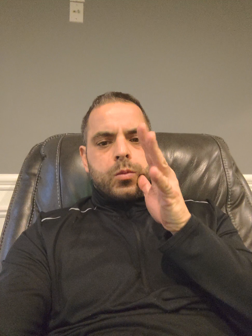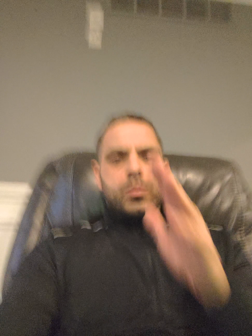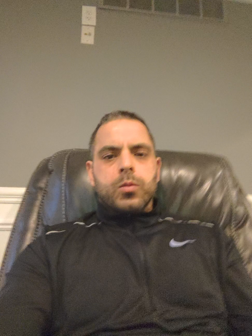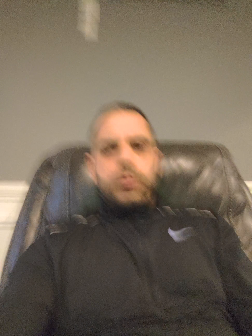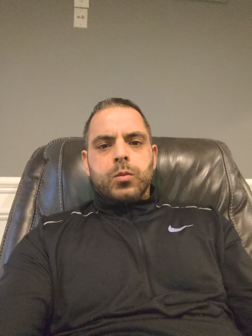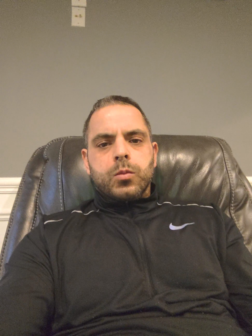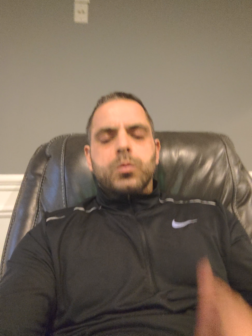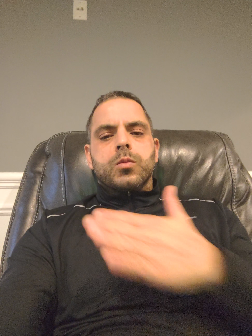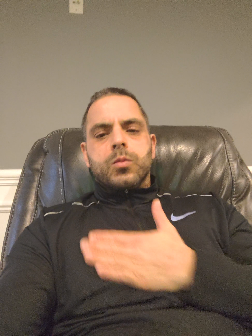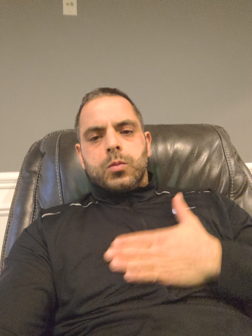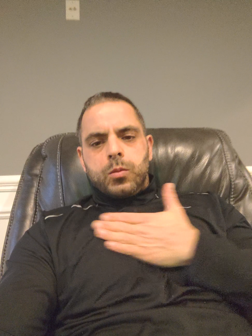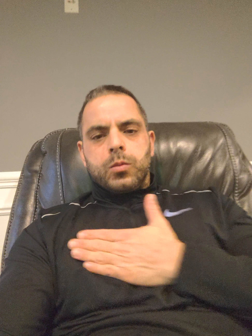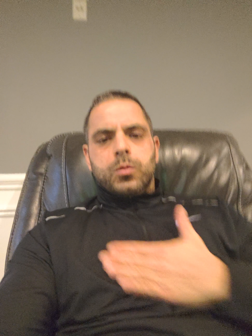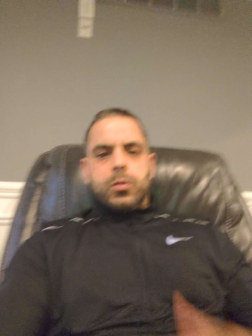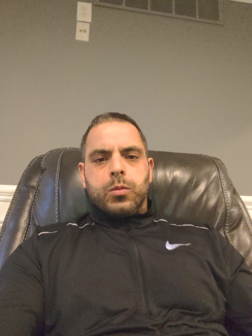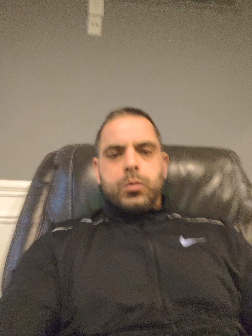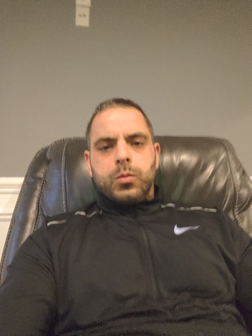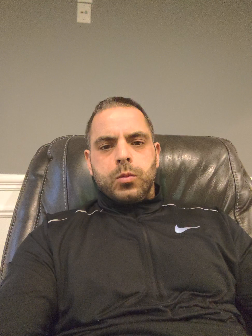please